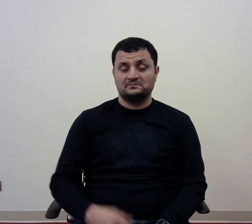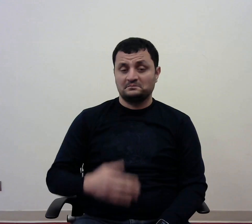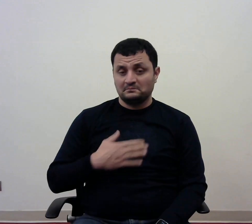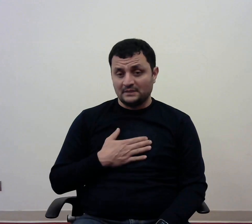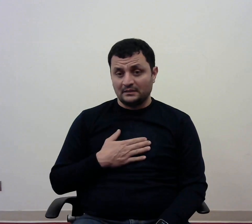mən